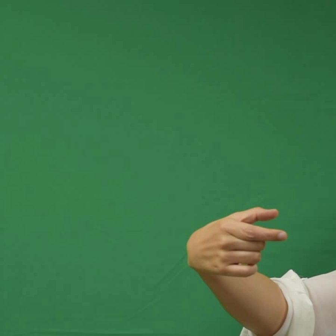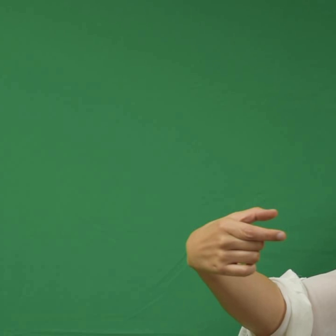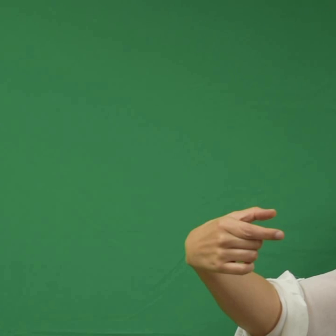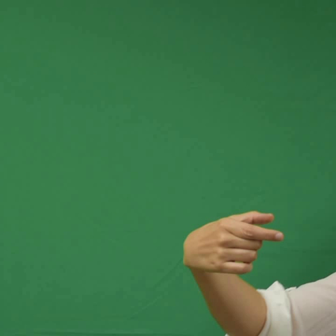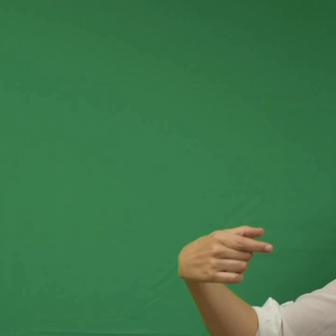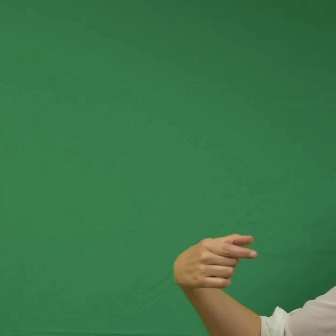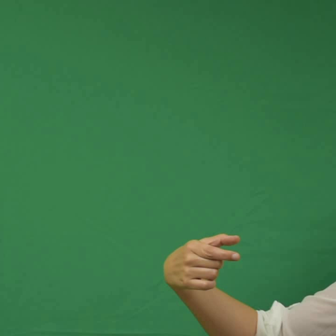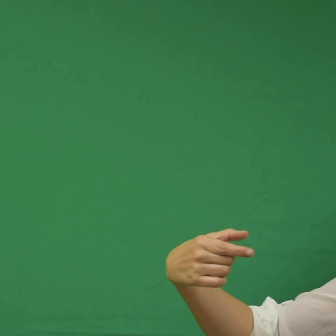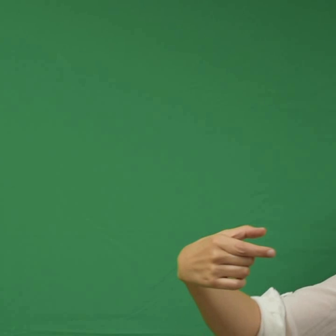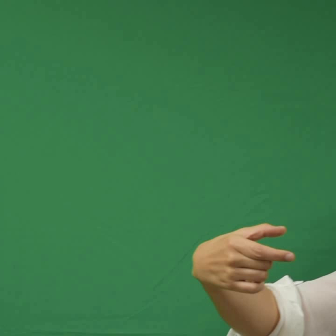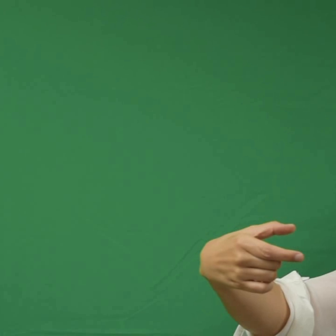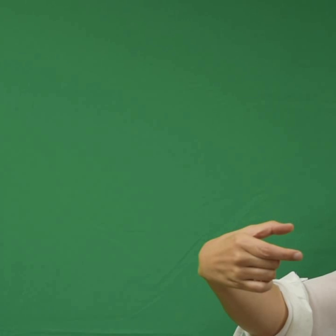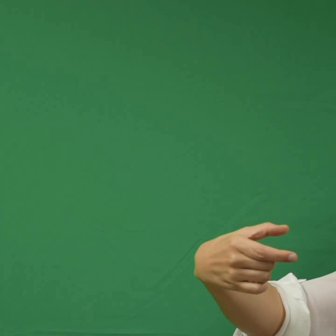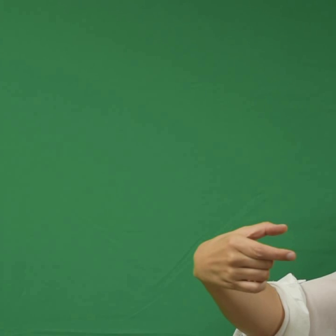X